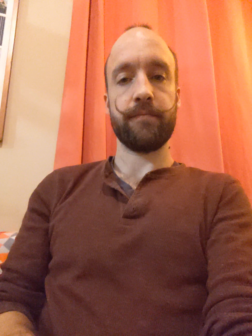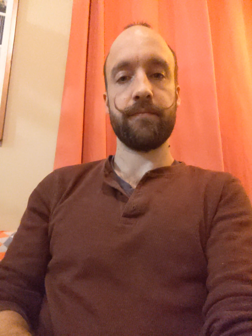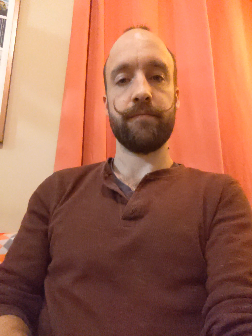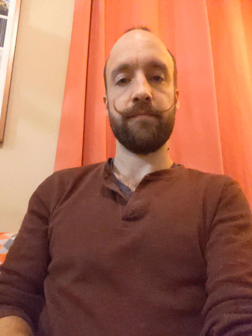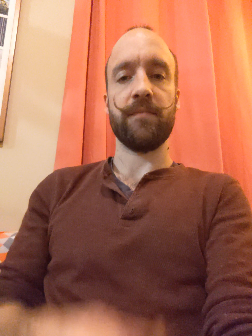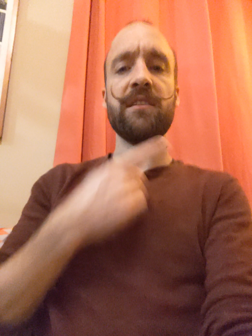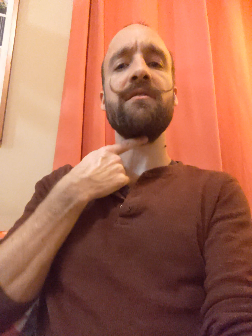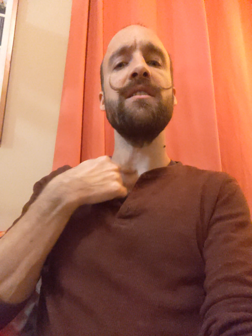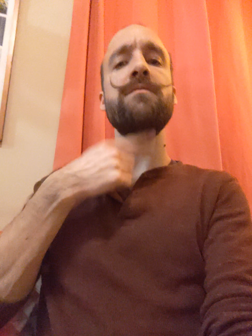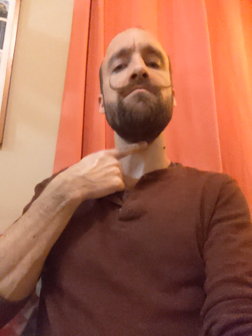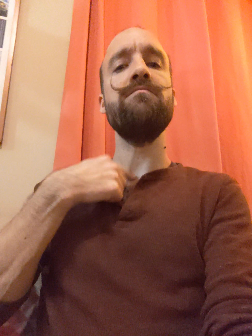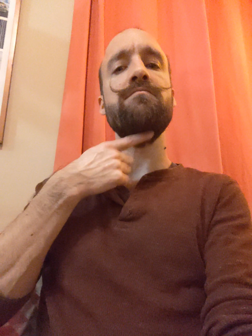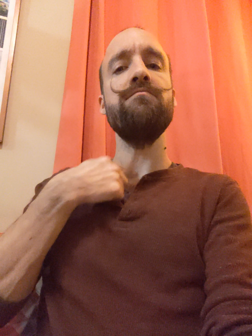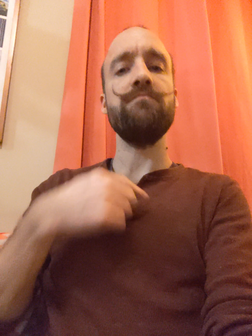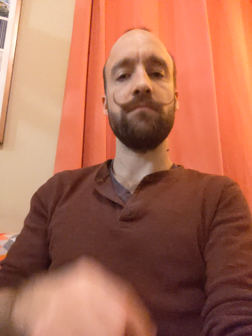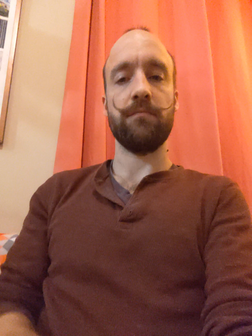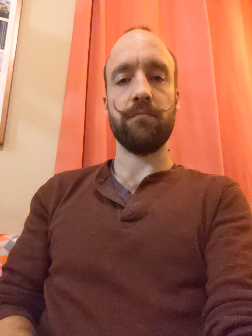thirsty